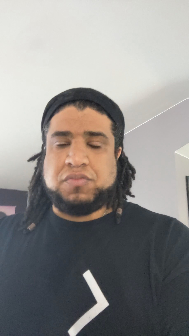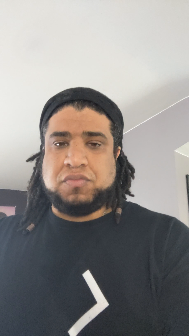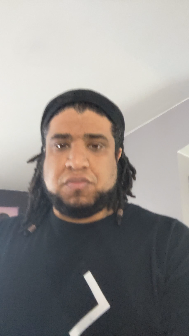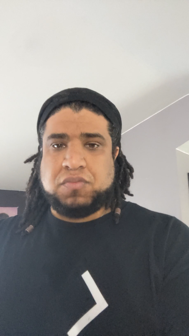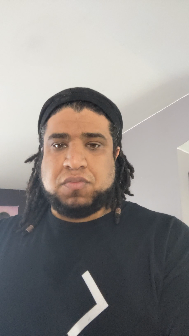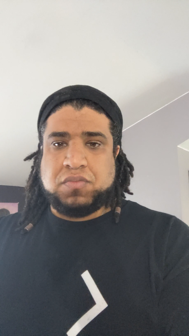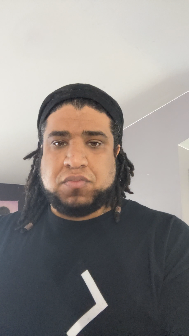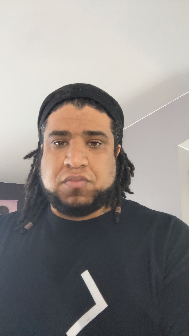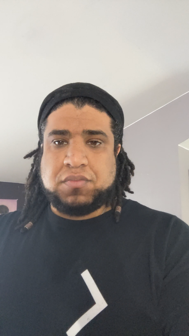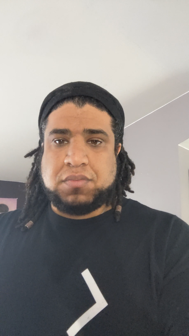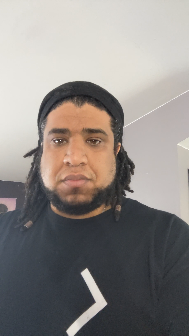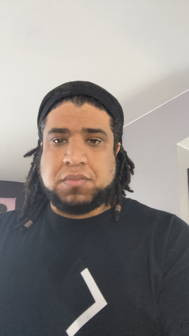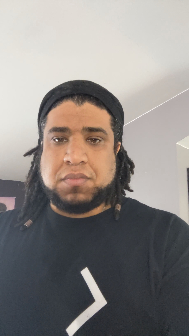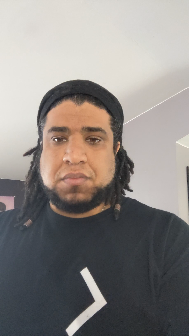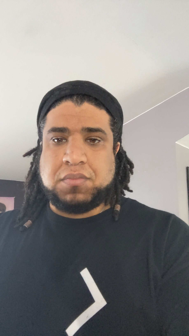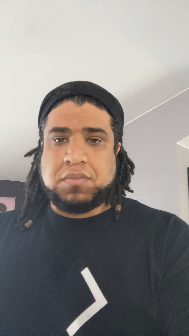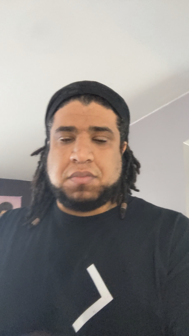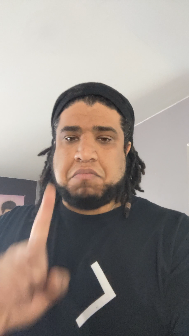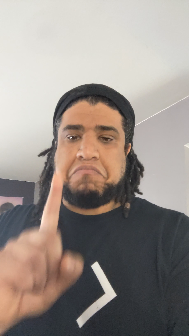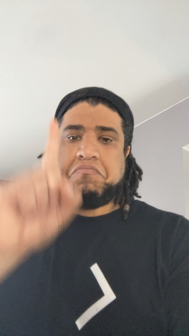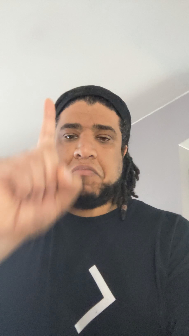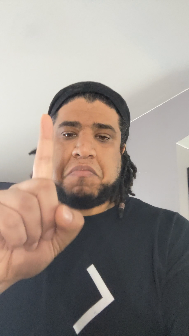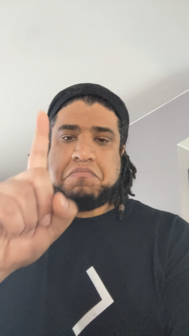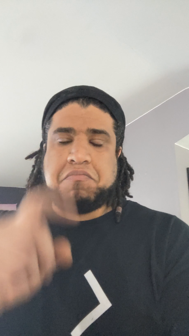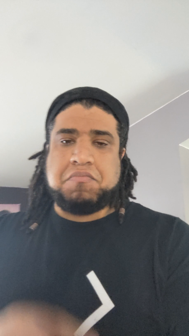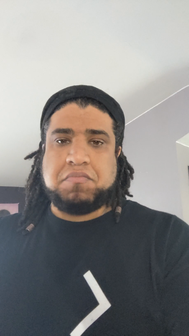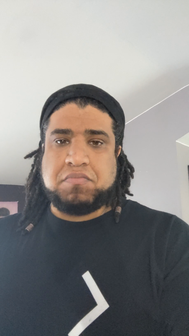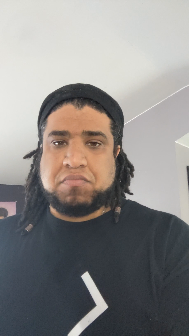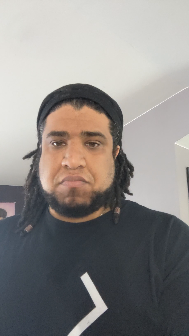bump